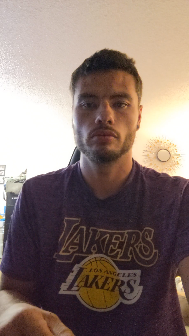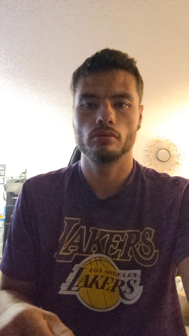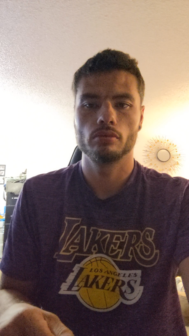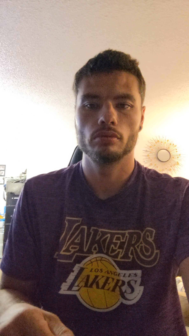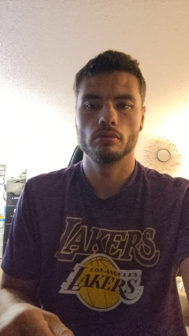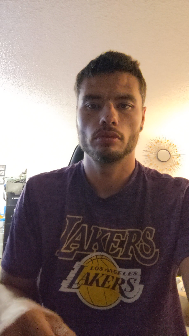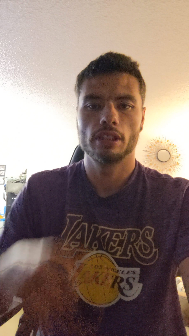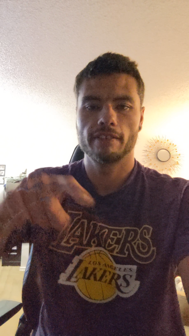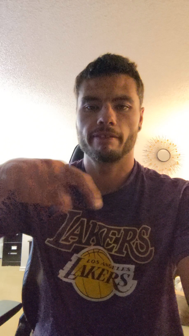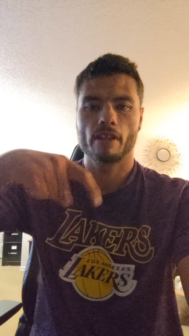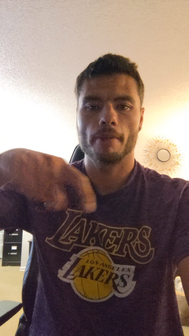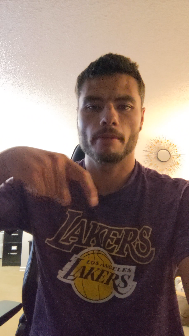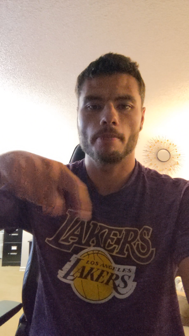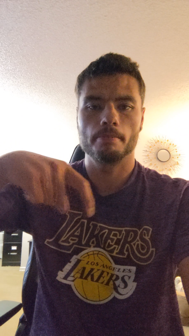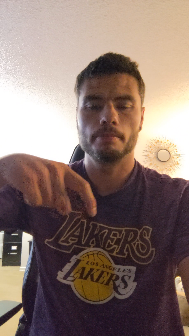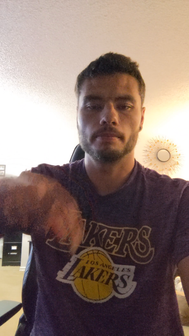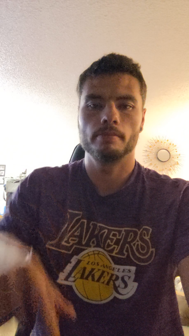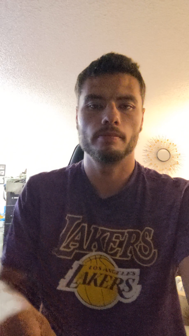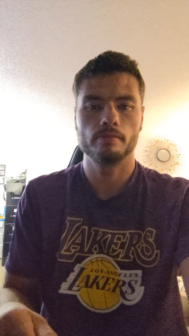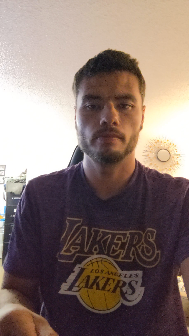flip-flop